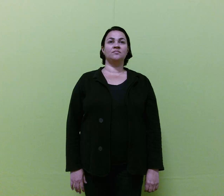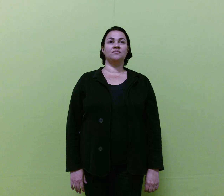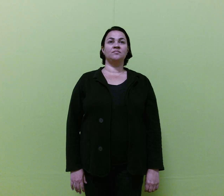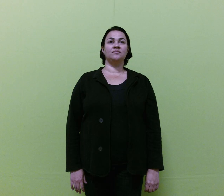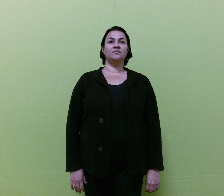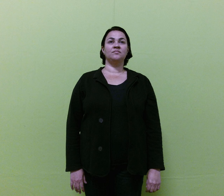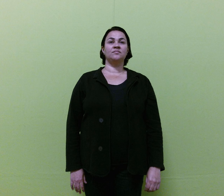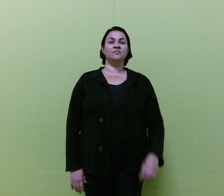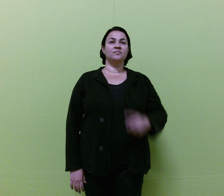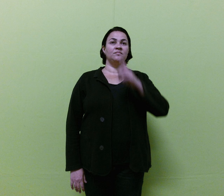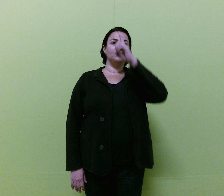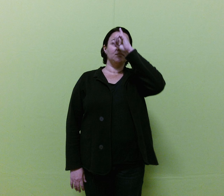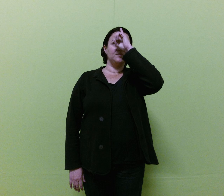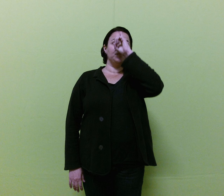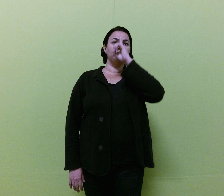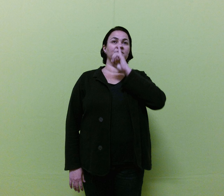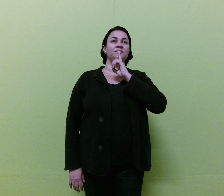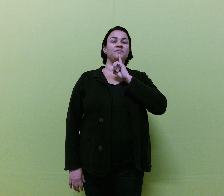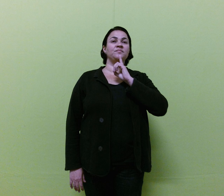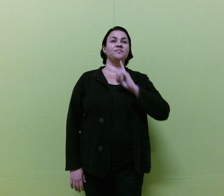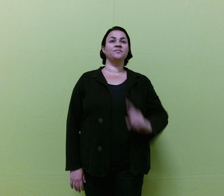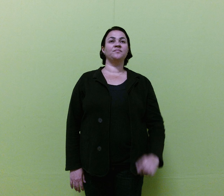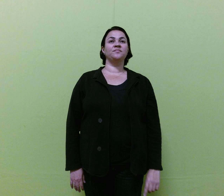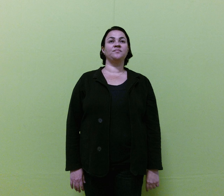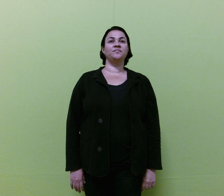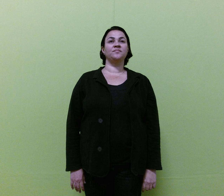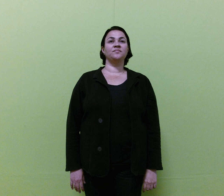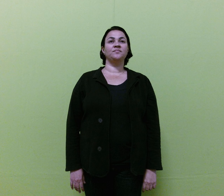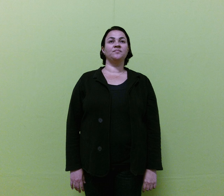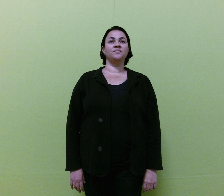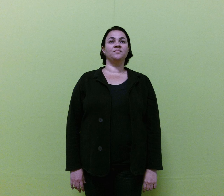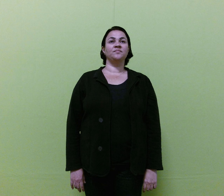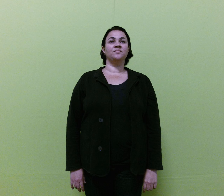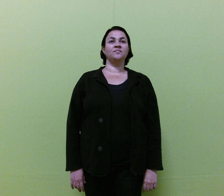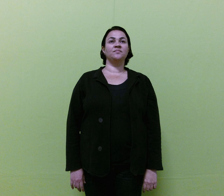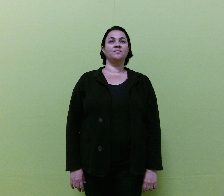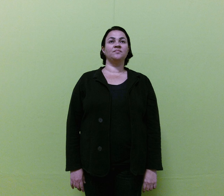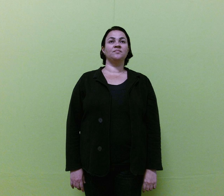amarelo